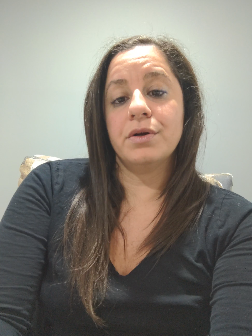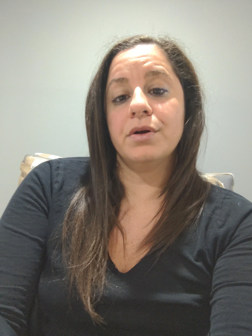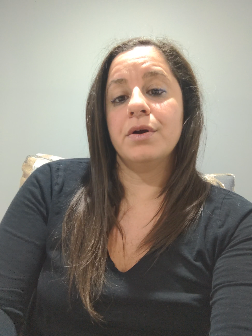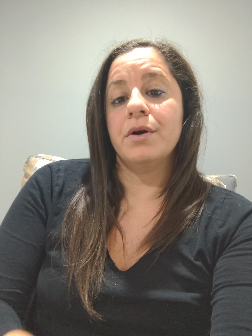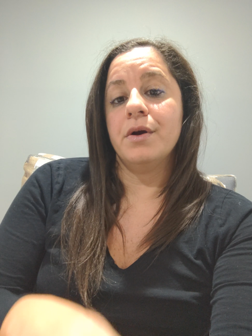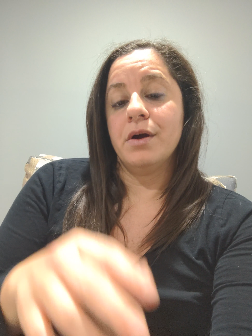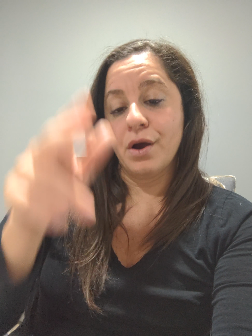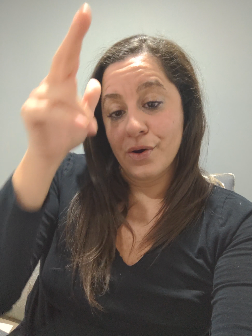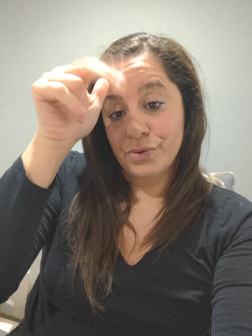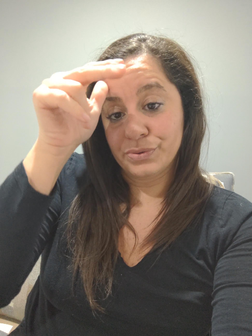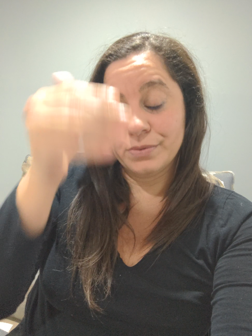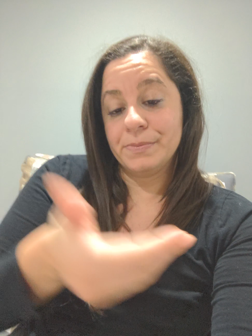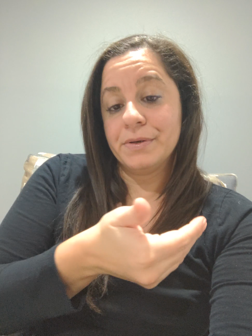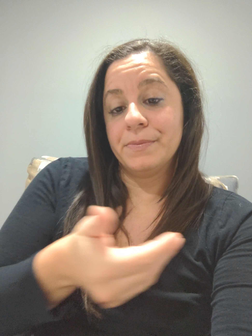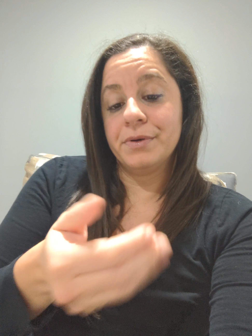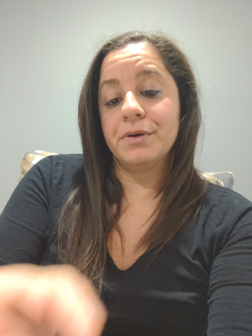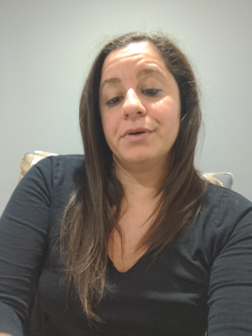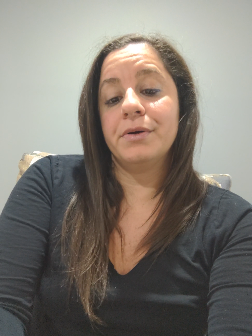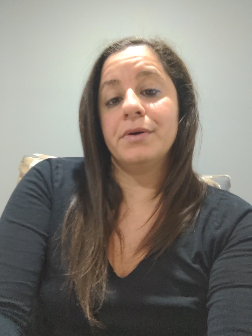donkey